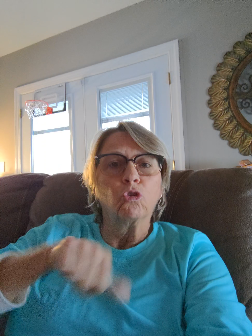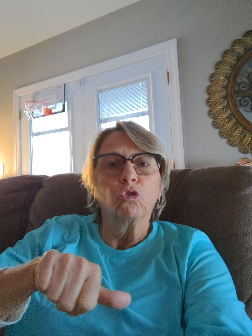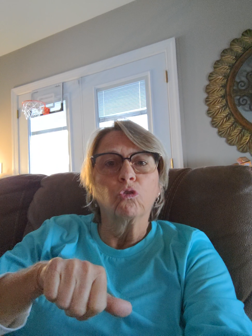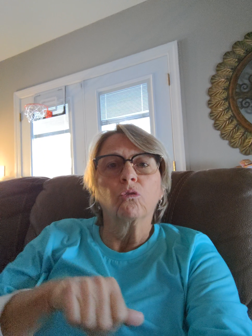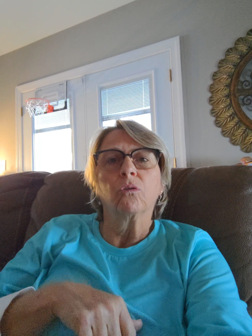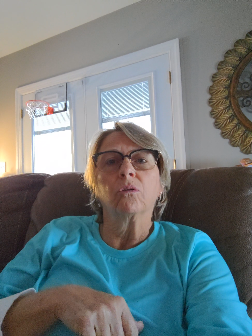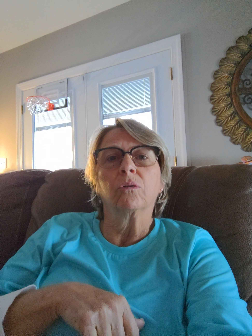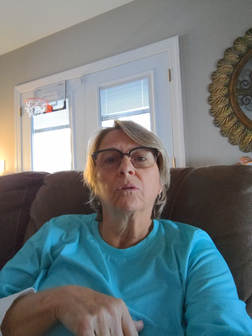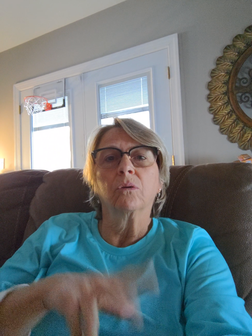girl